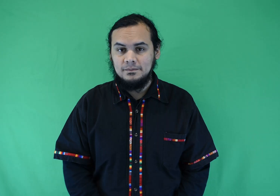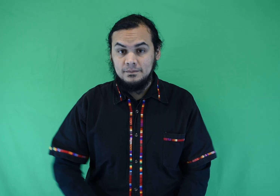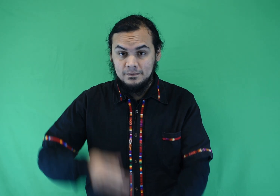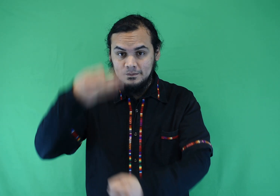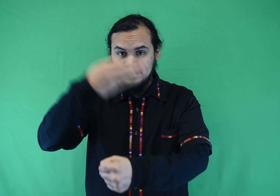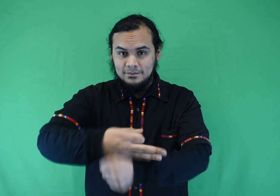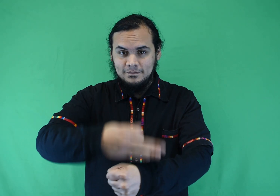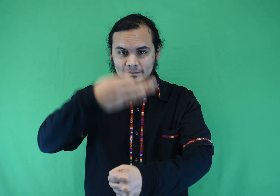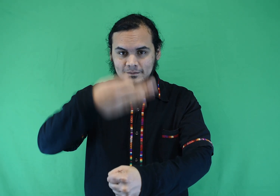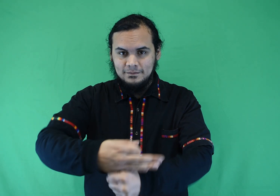ahora